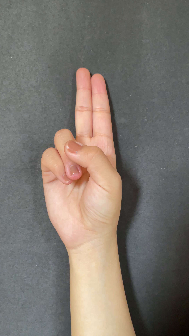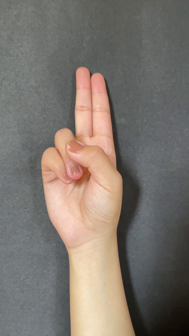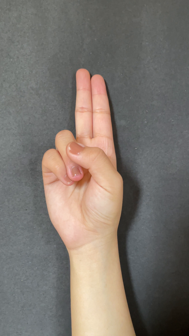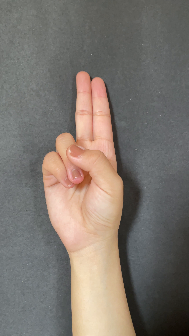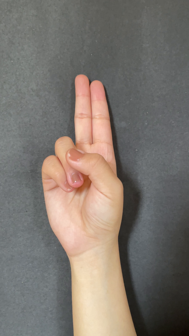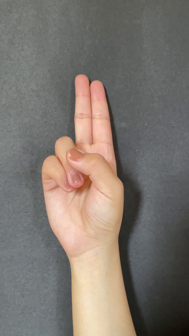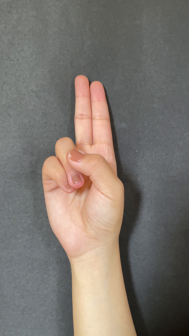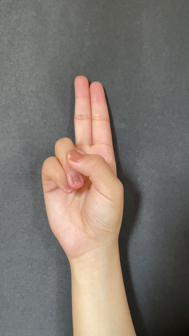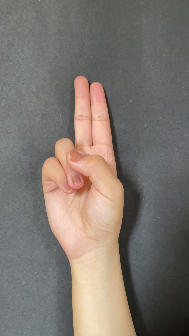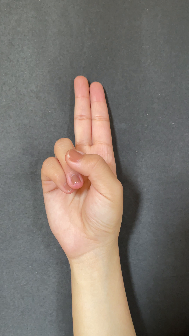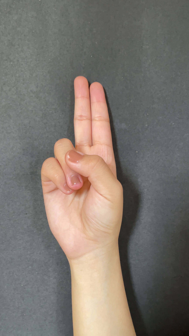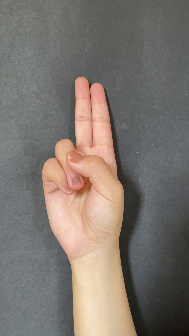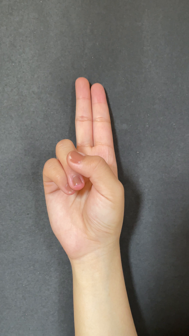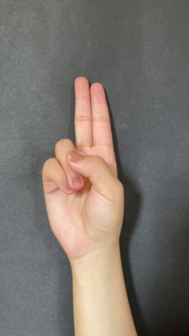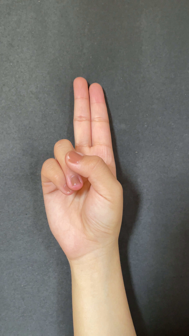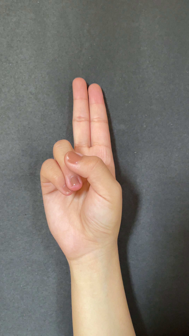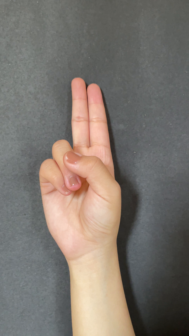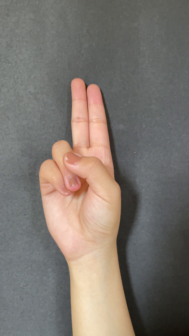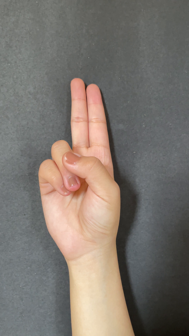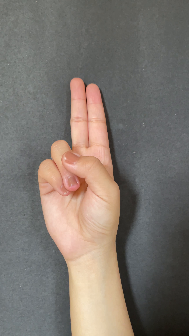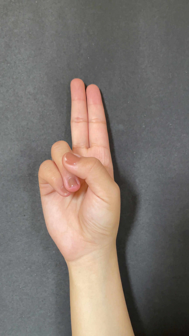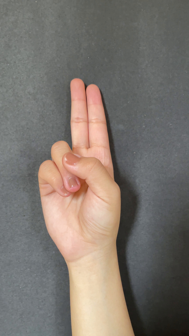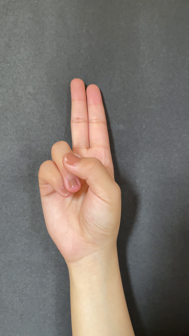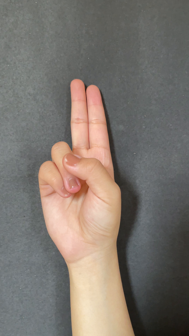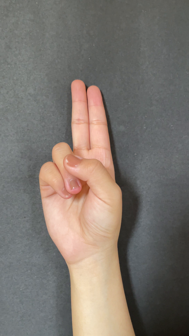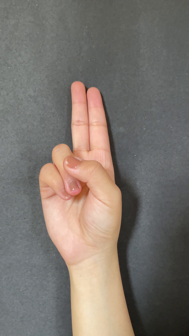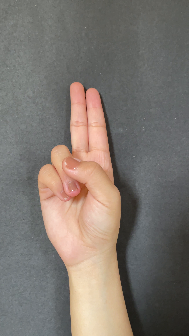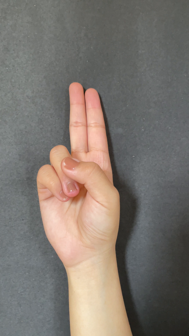भ